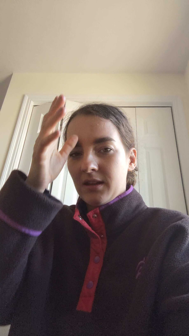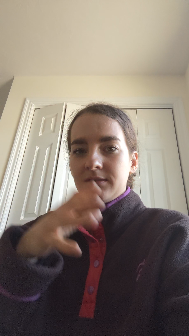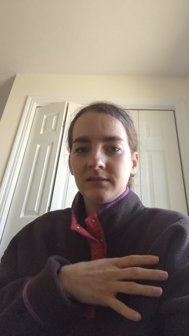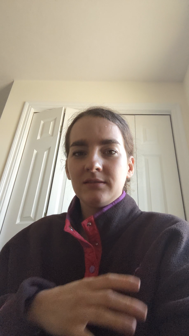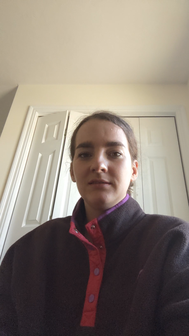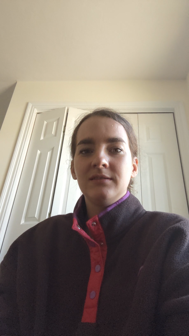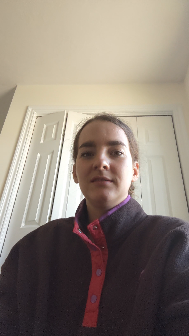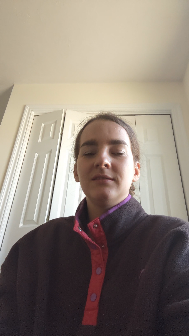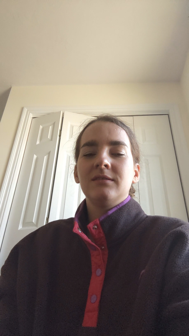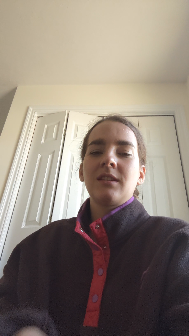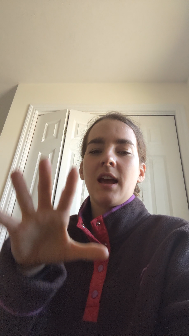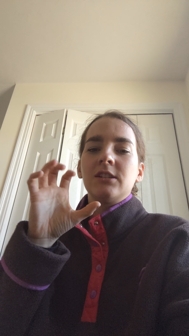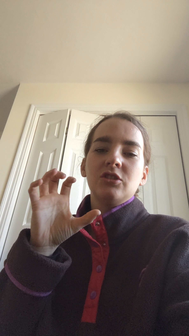catch